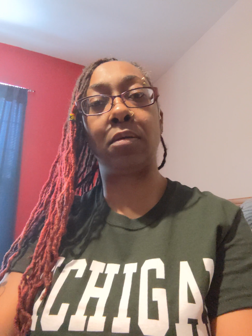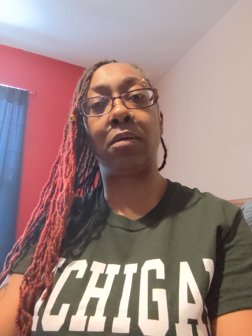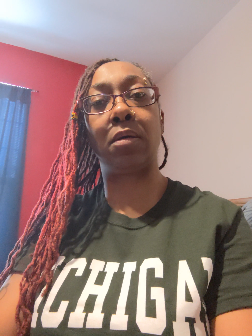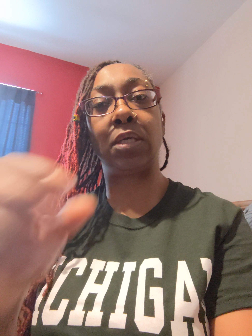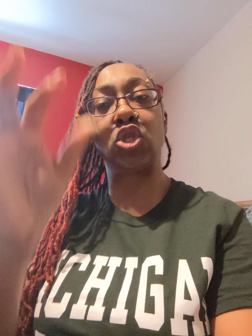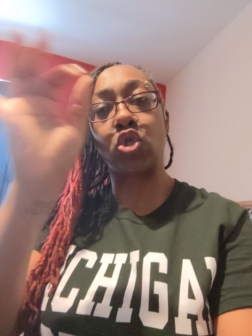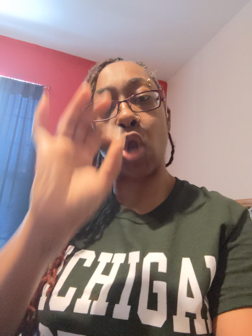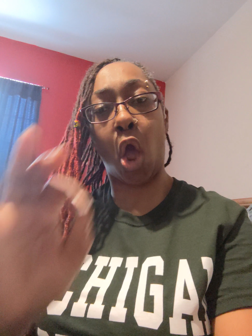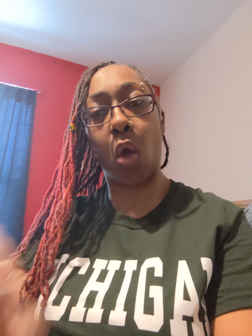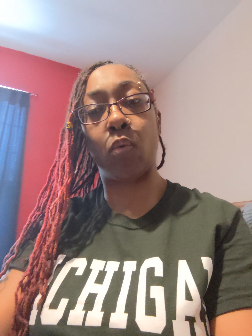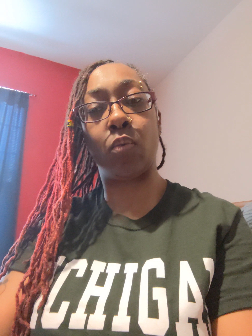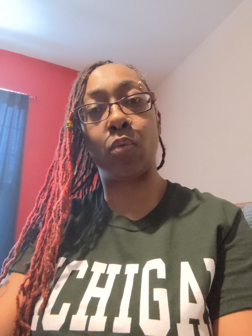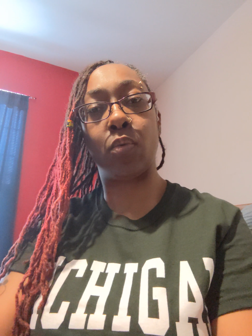snow